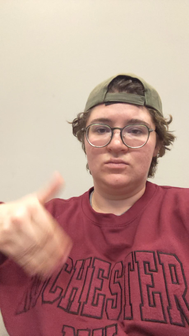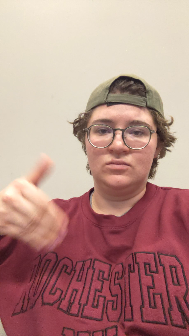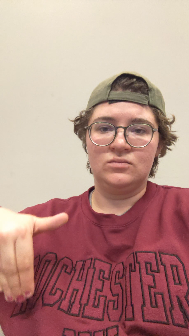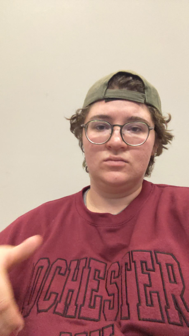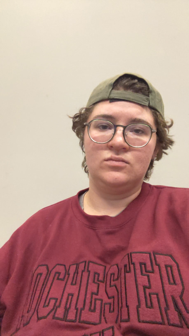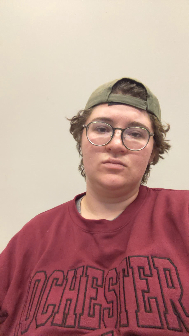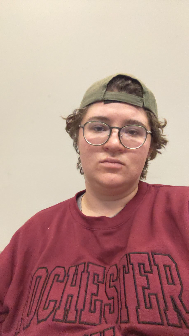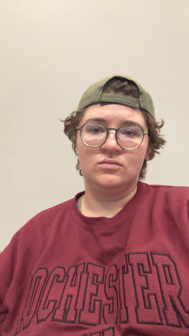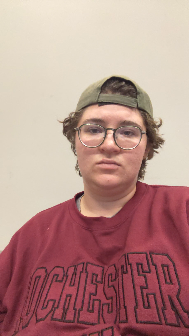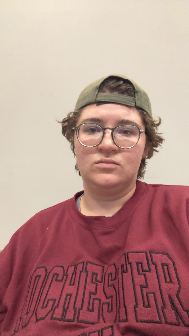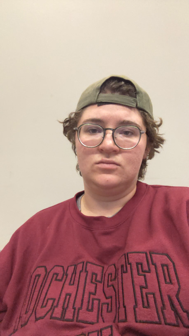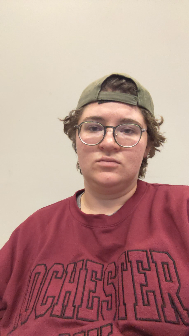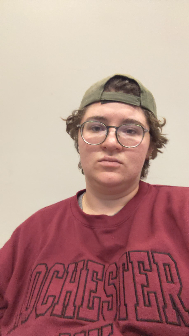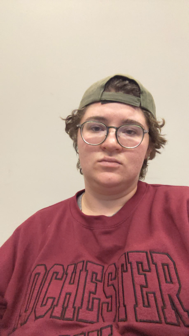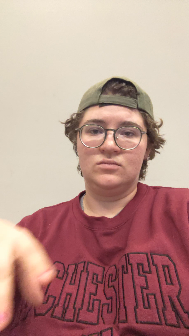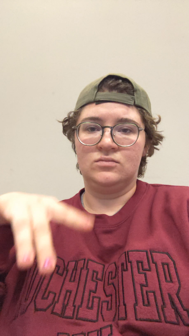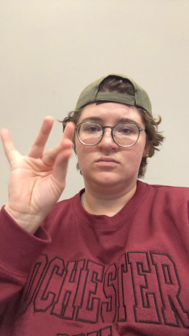pick